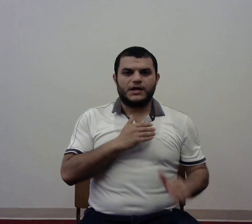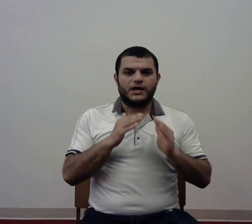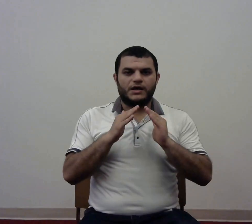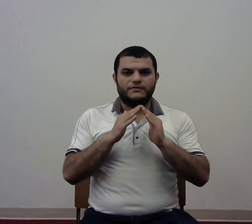ev